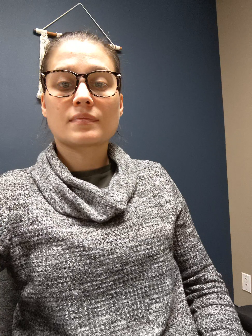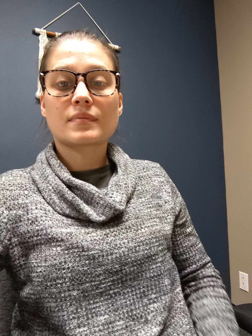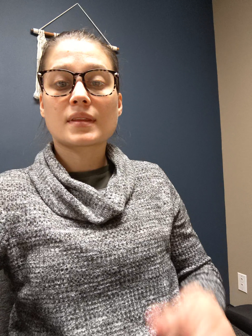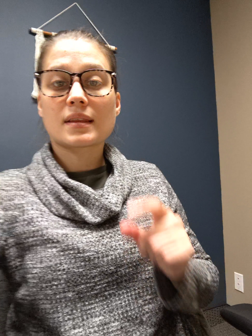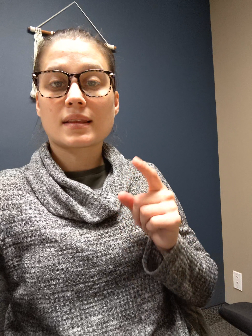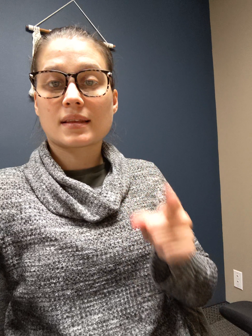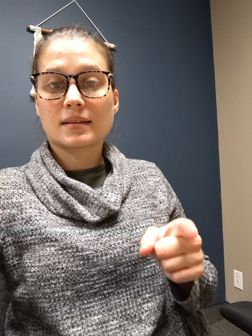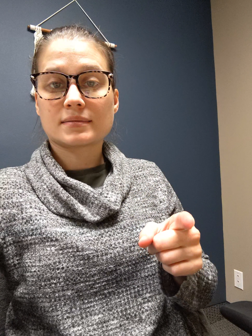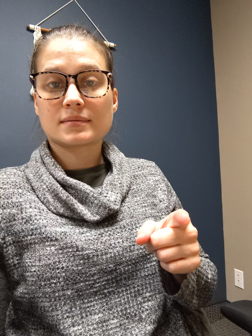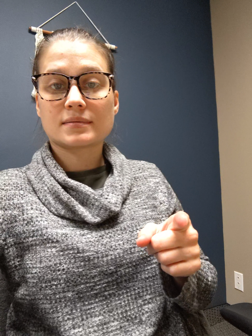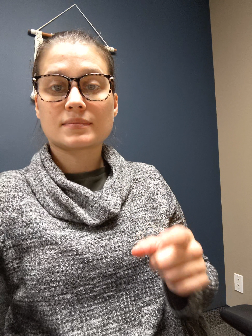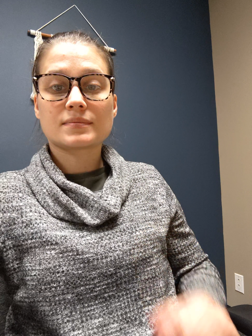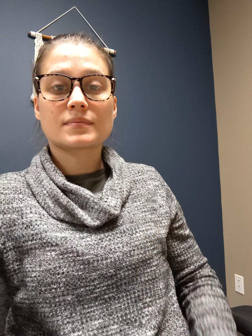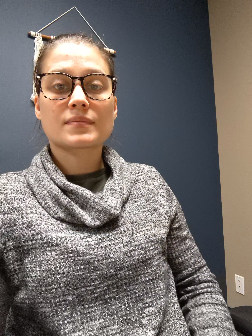he/she/it